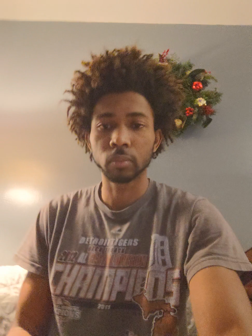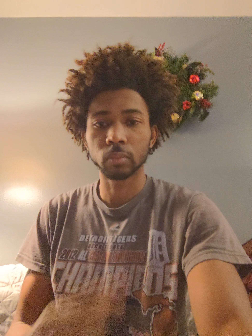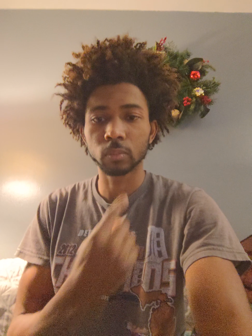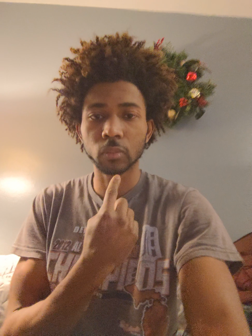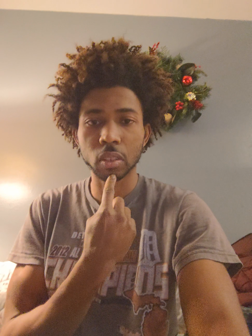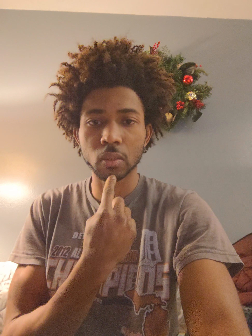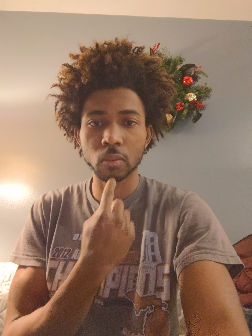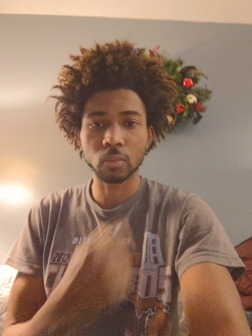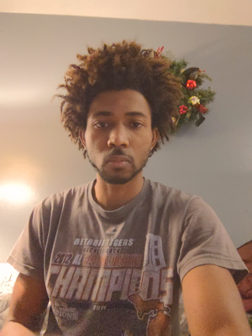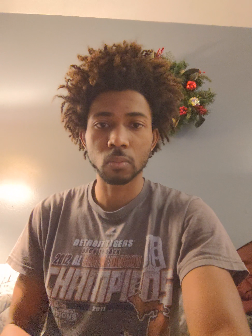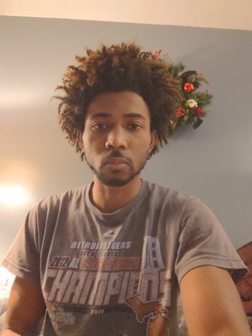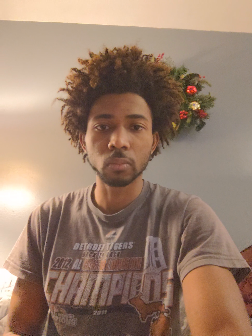say